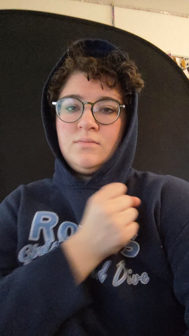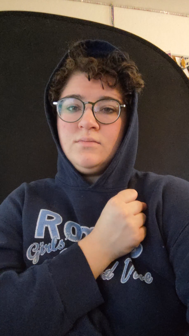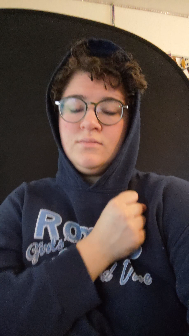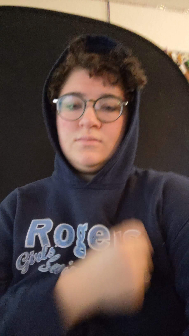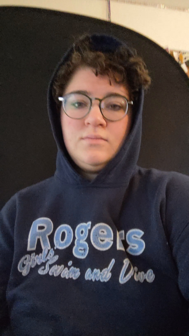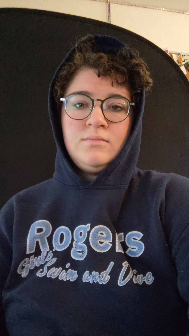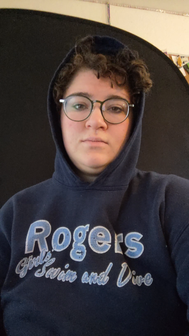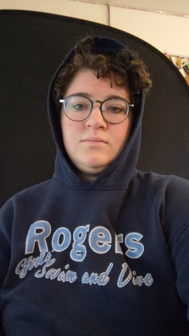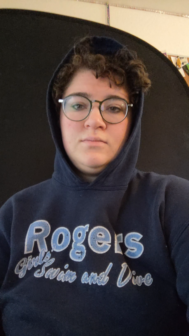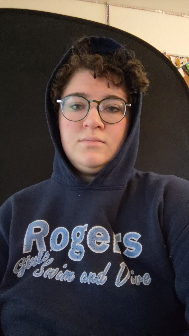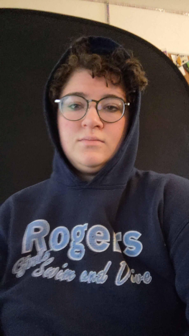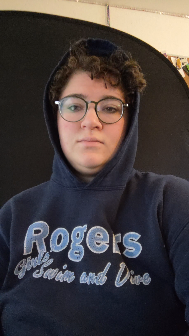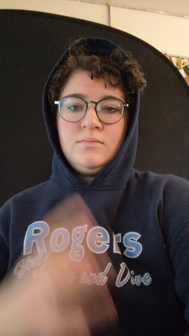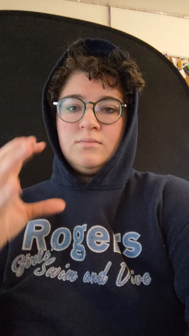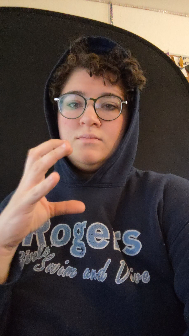ball